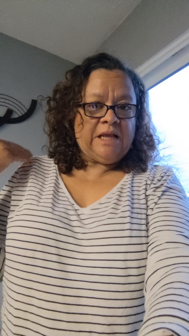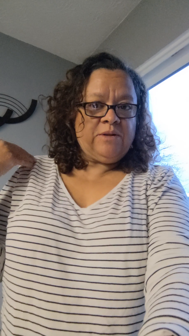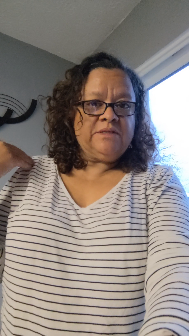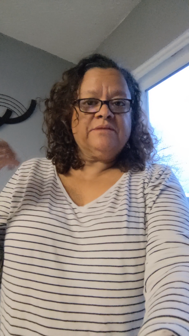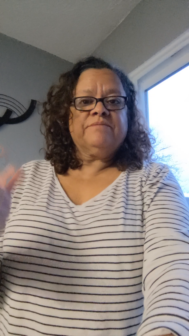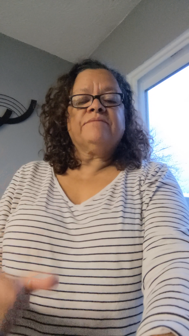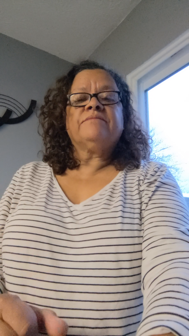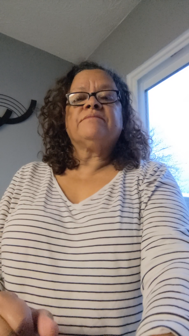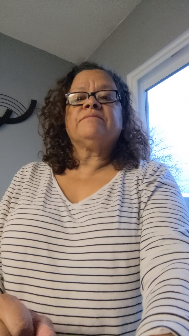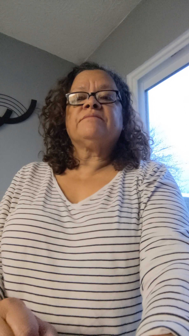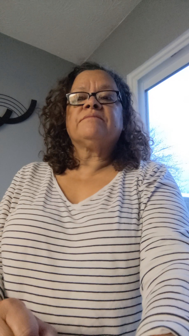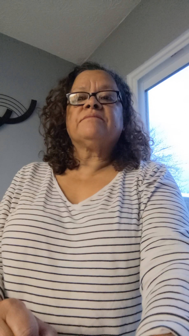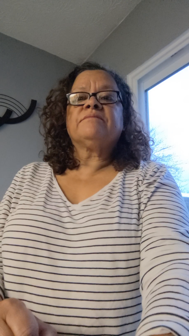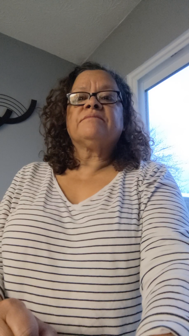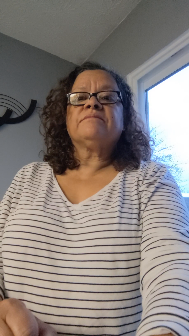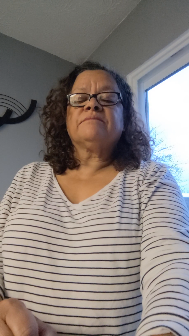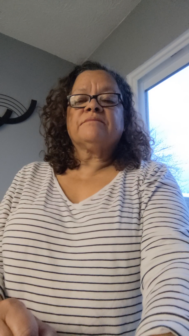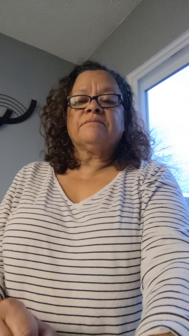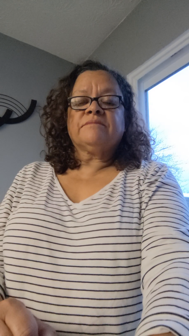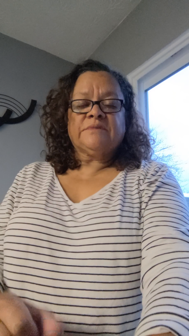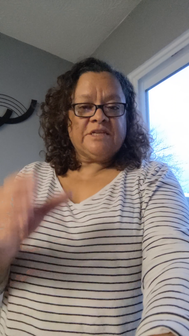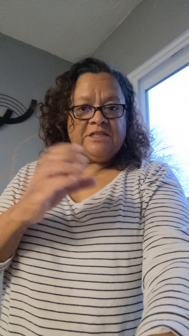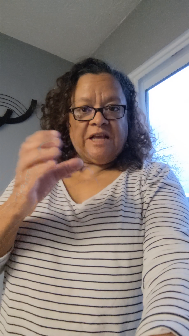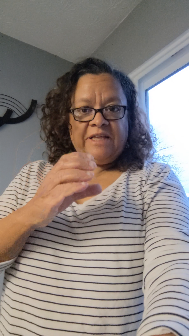shake